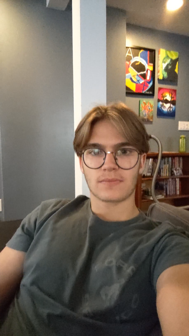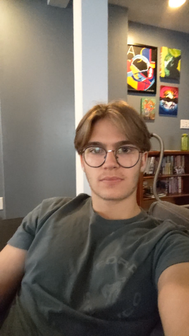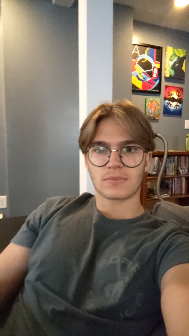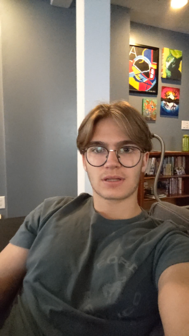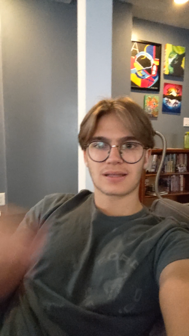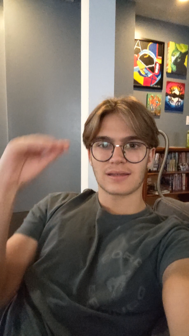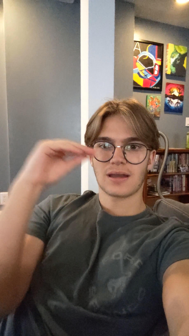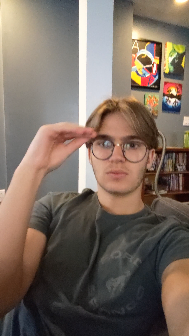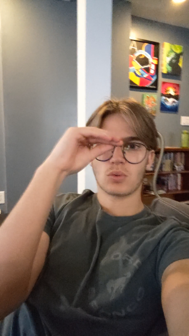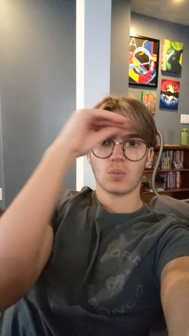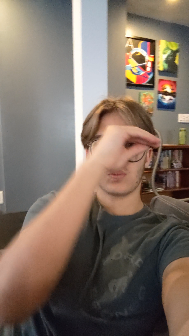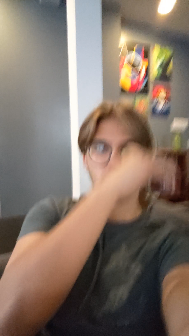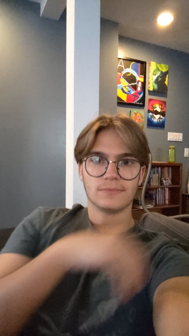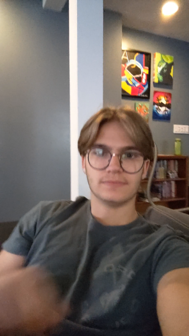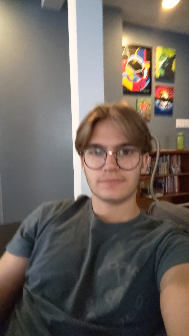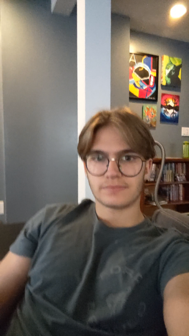dinosaur